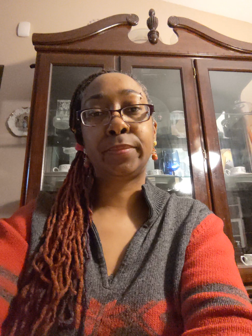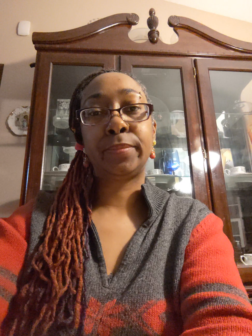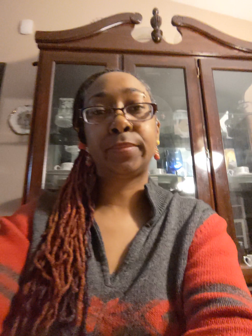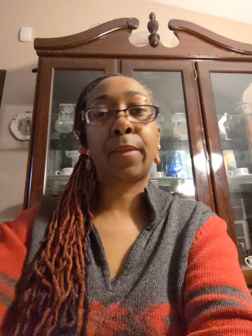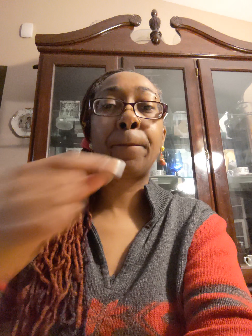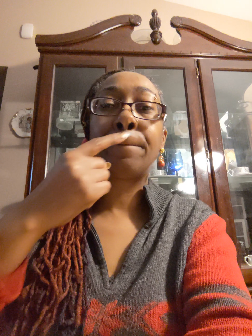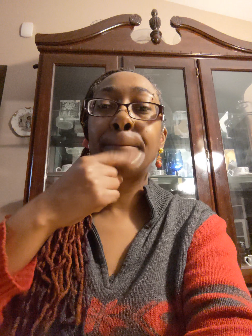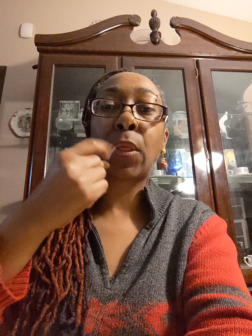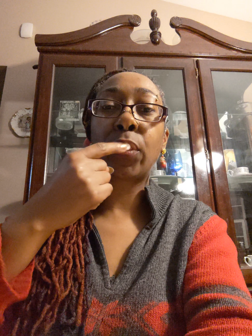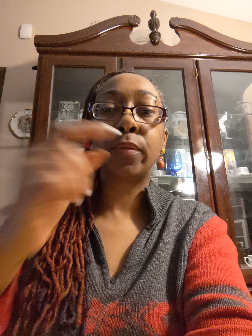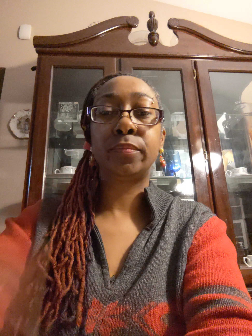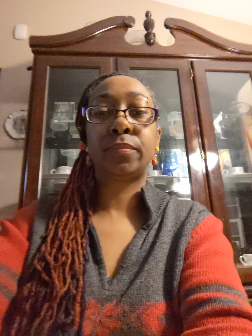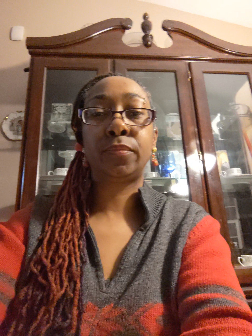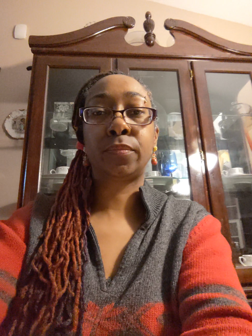mouth